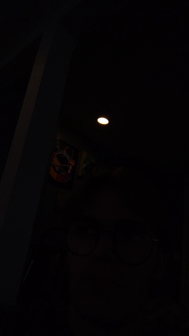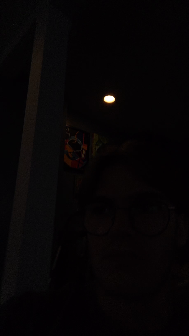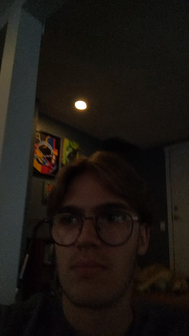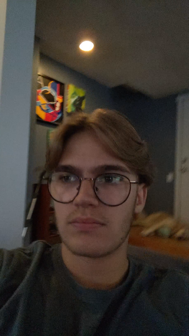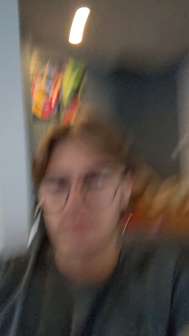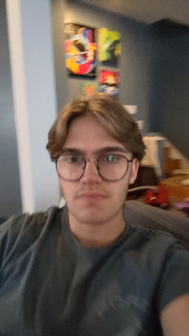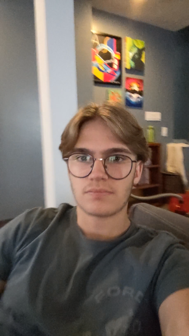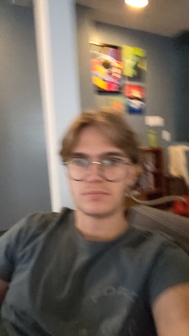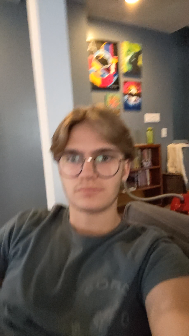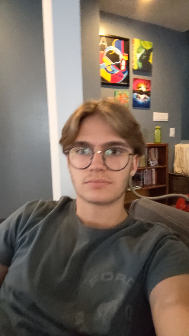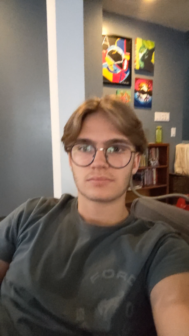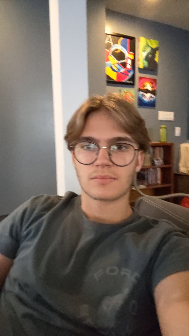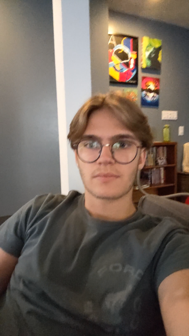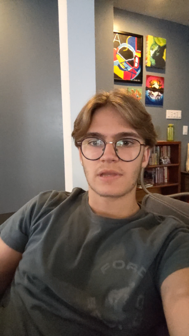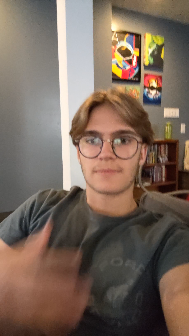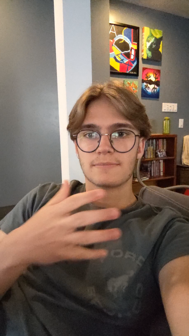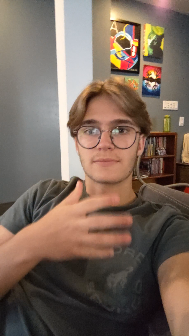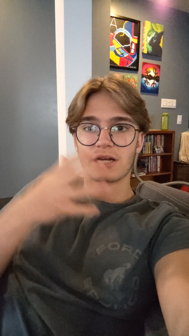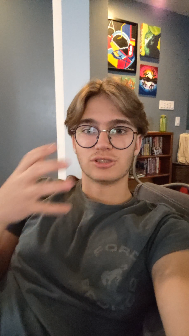much